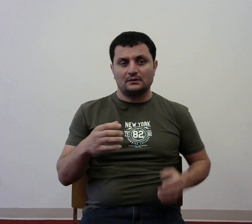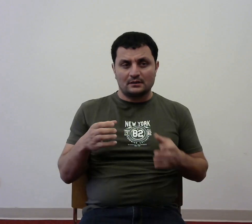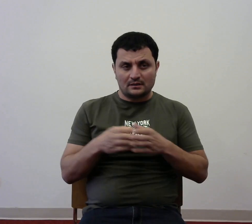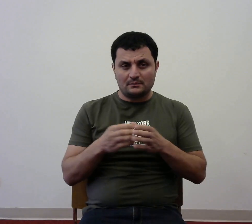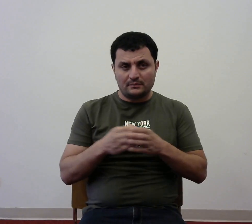komanda